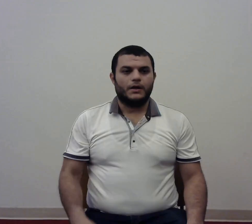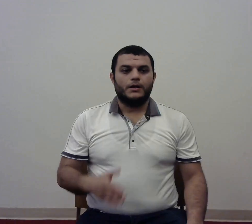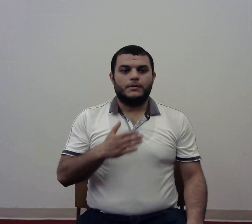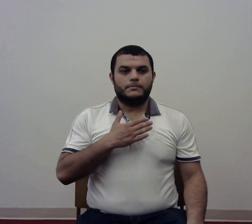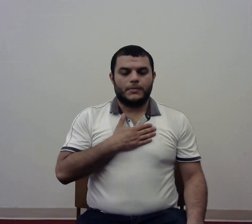mən